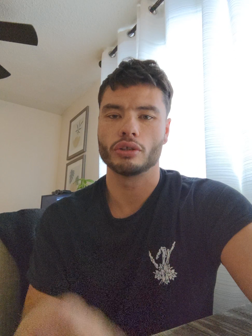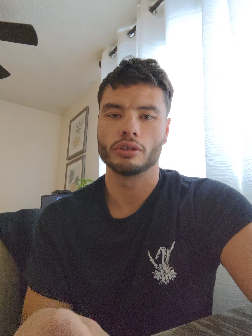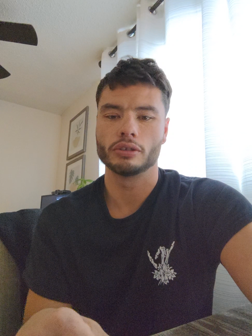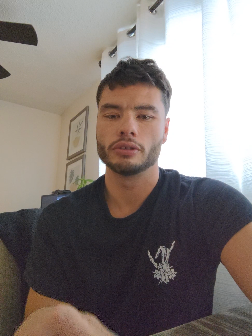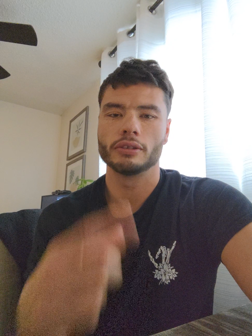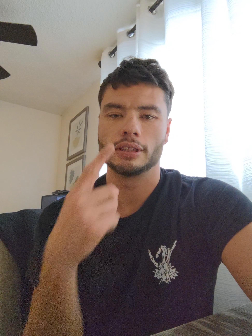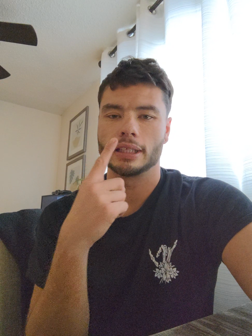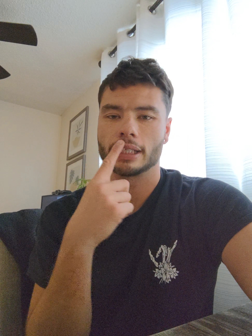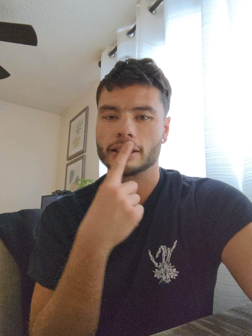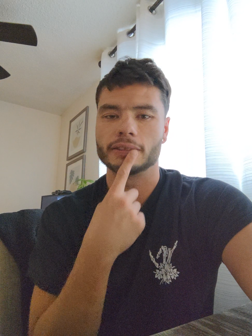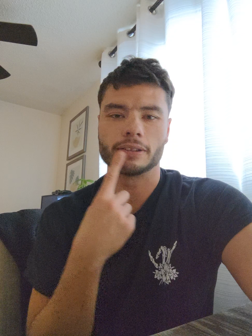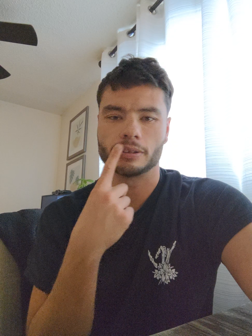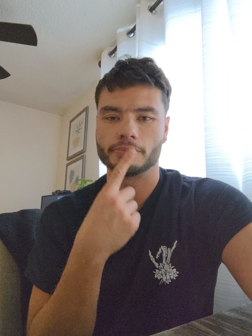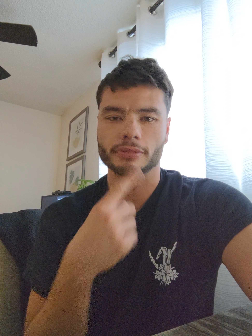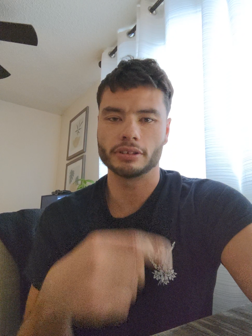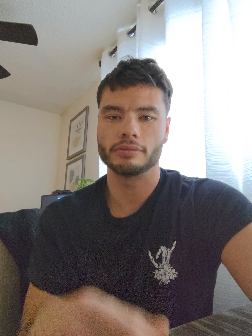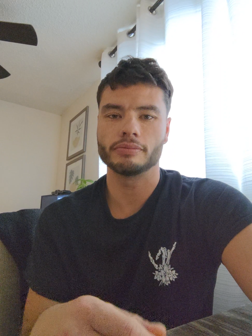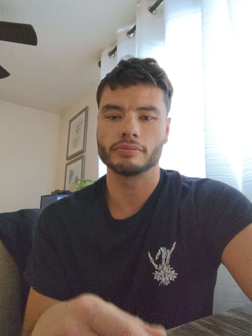lips